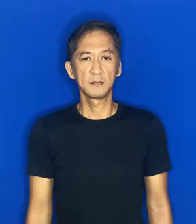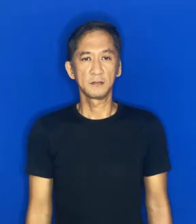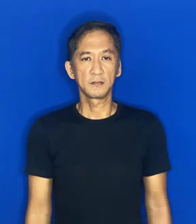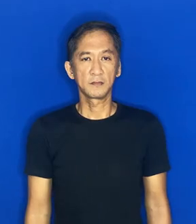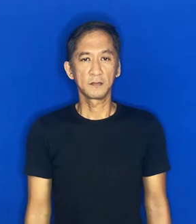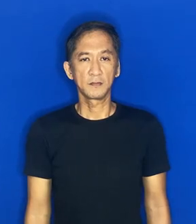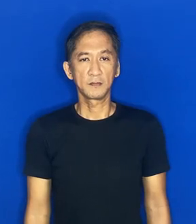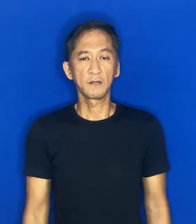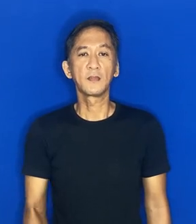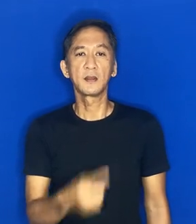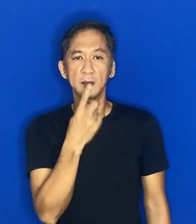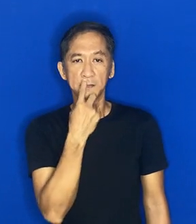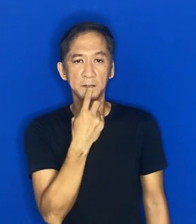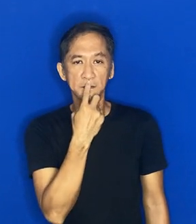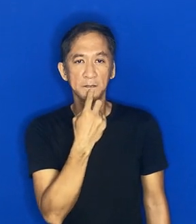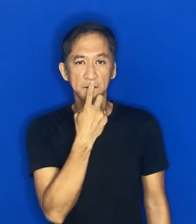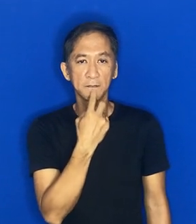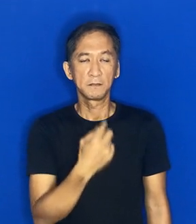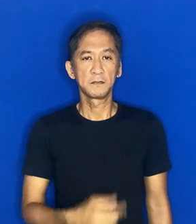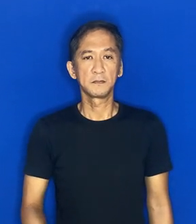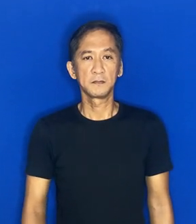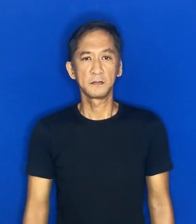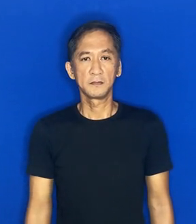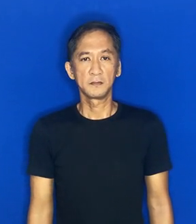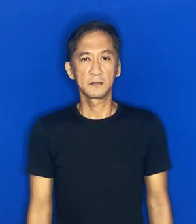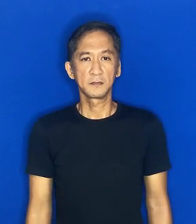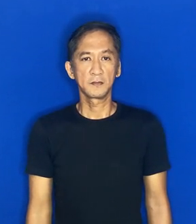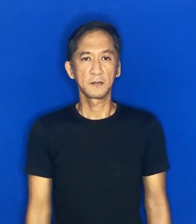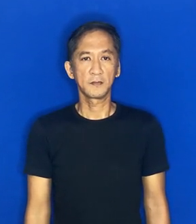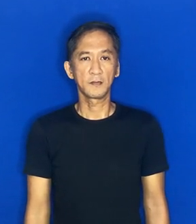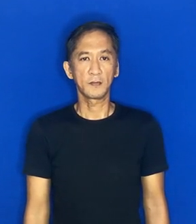red